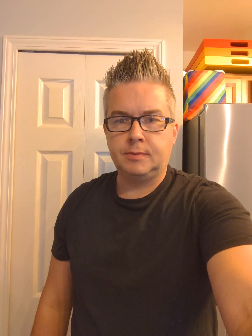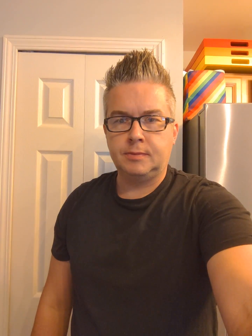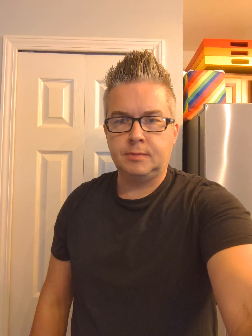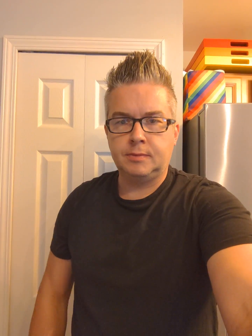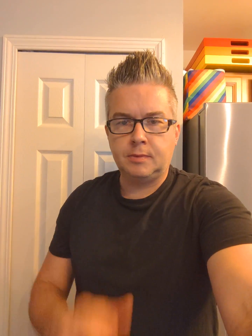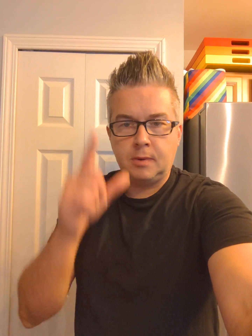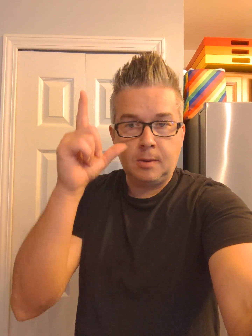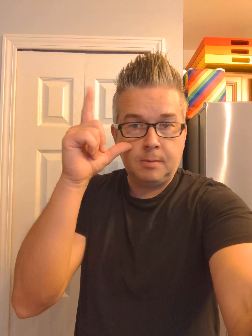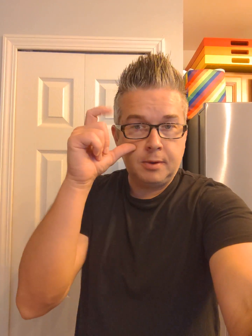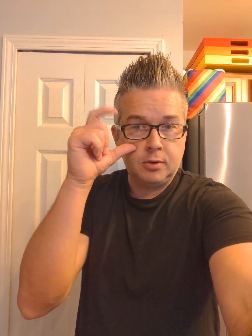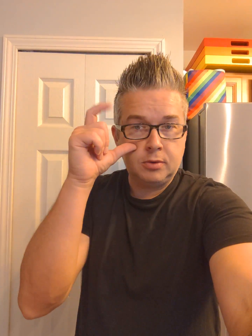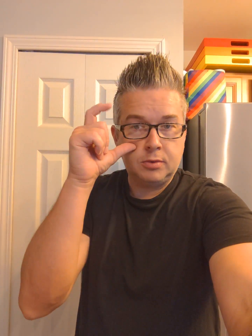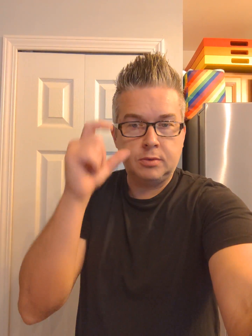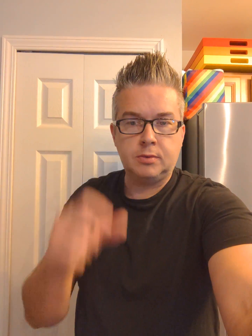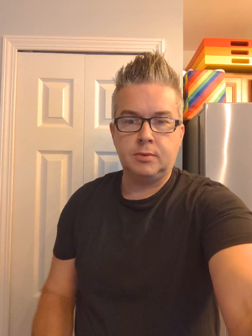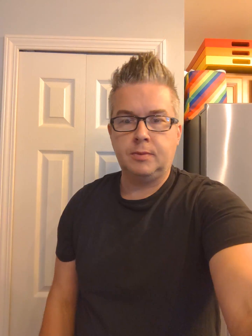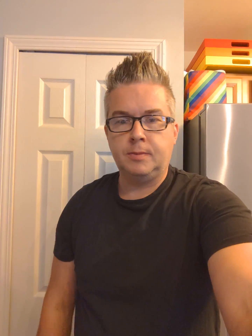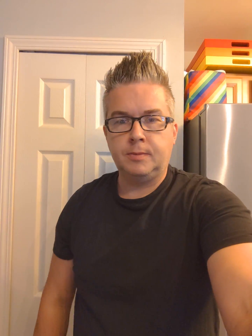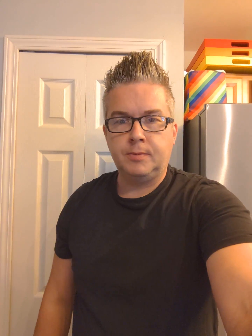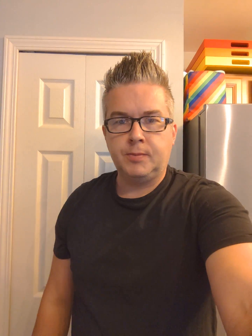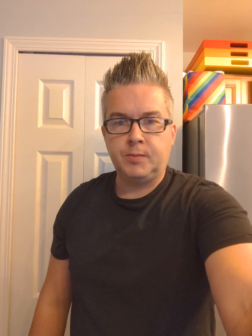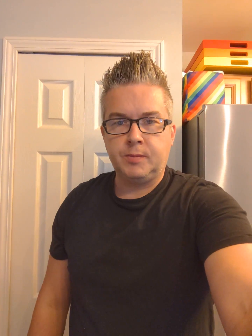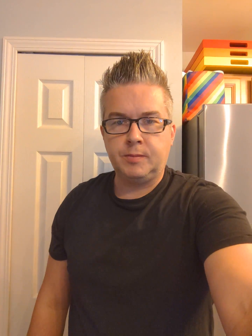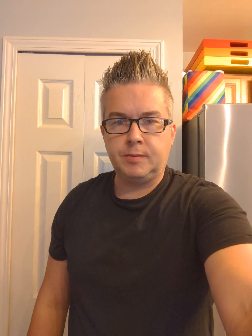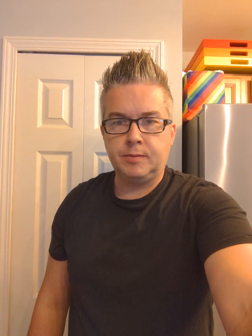camera